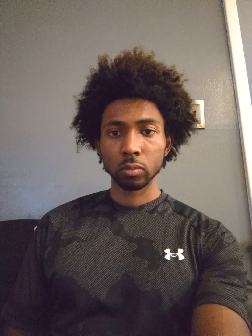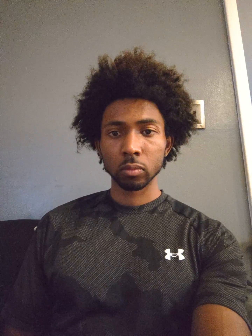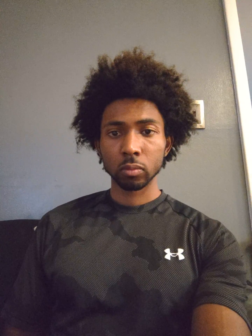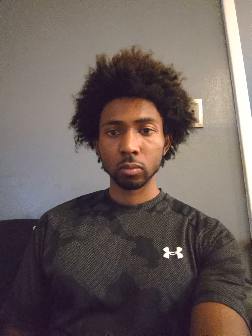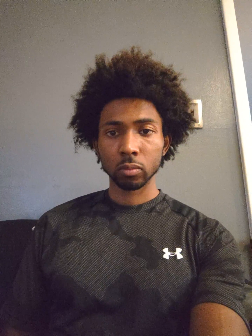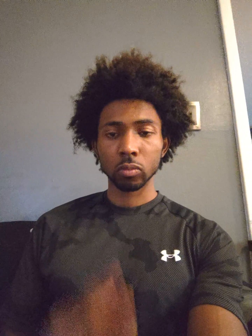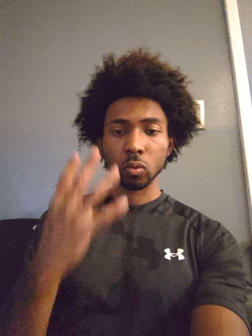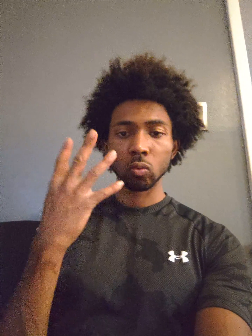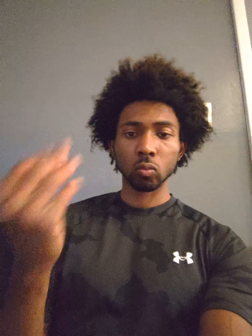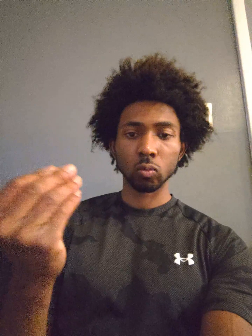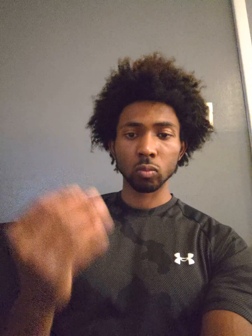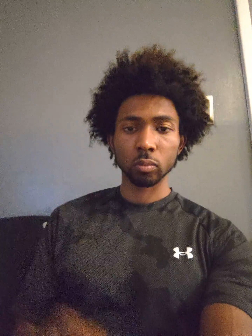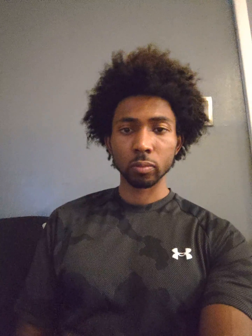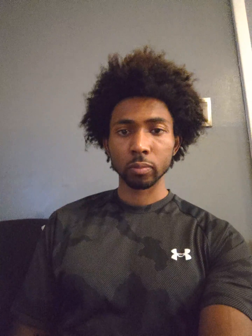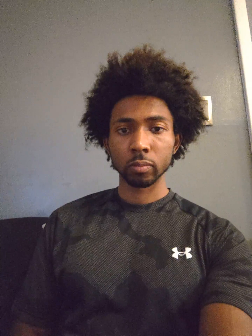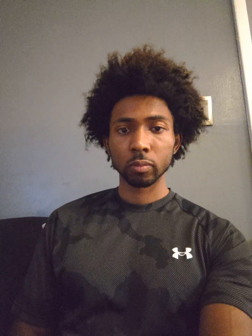got to